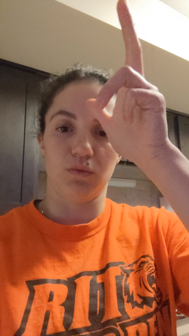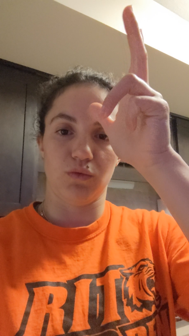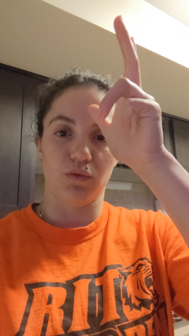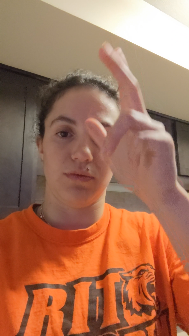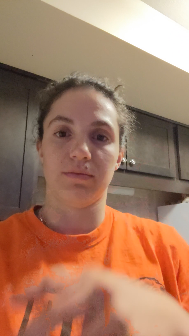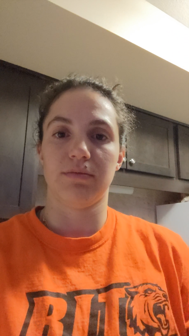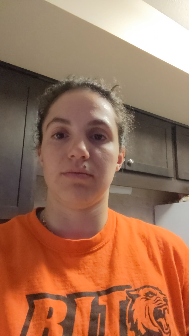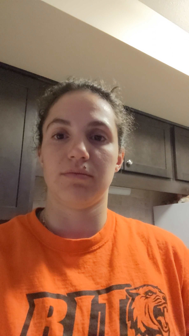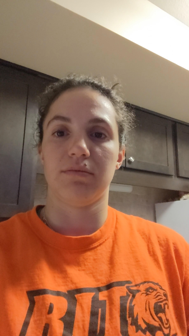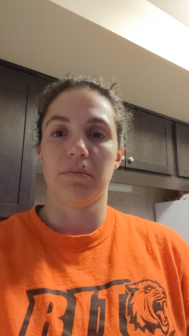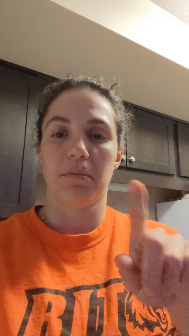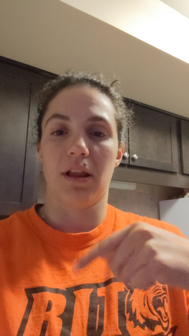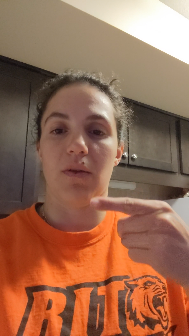about